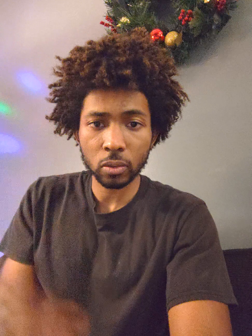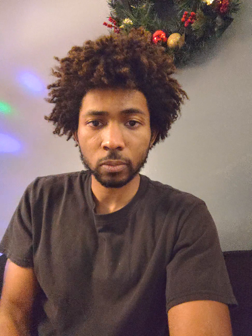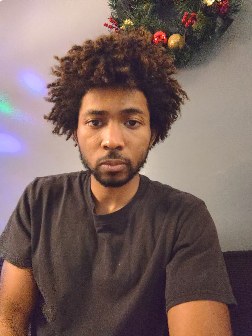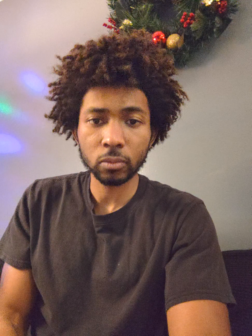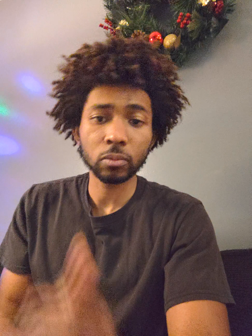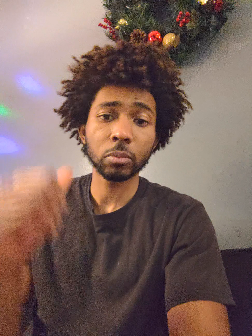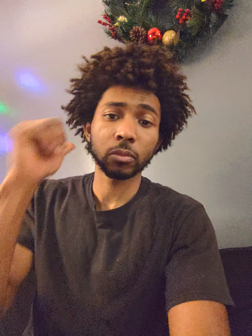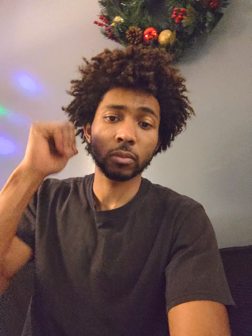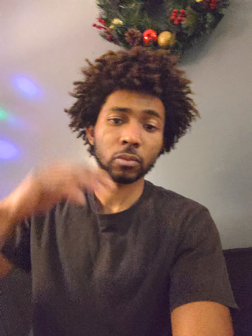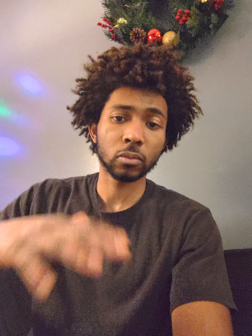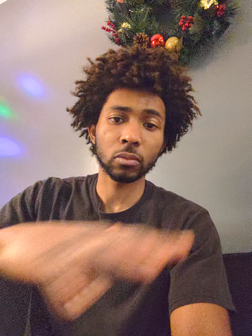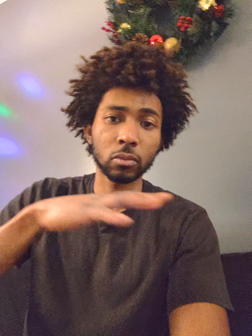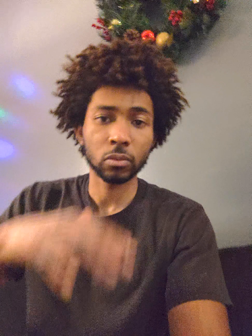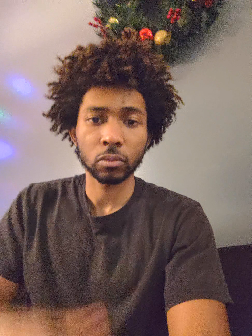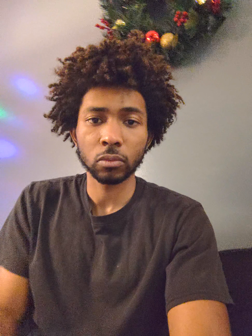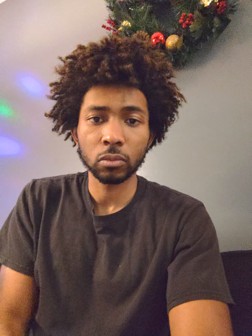backyard